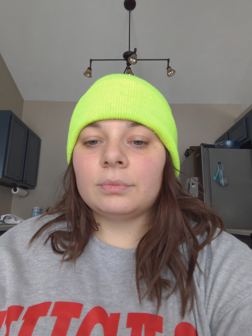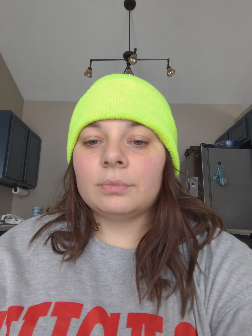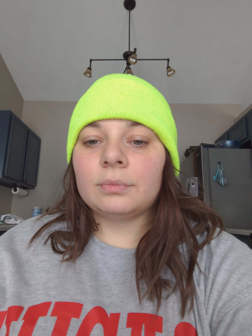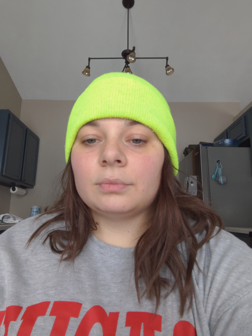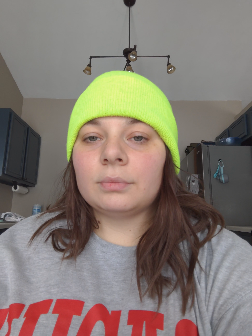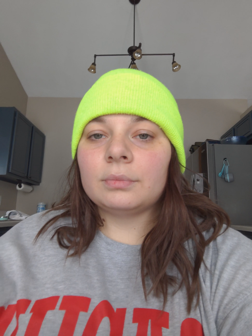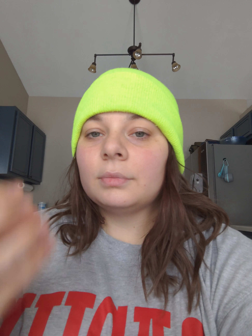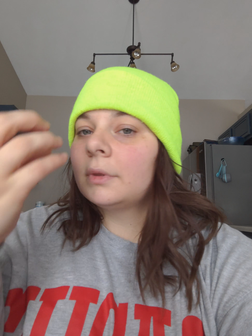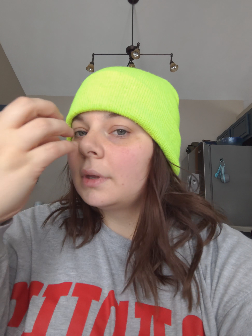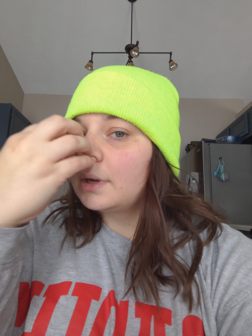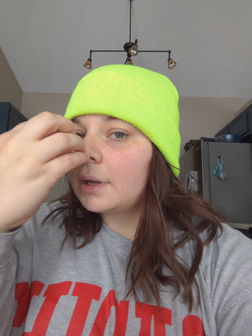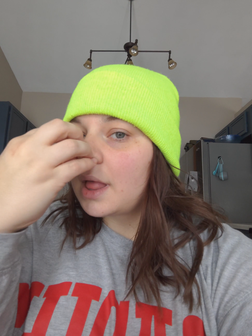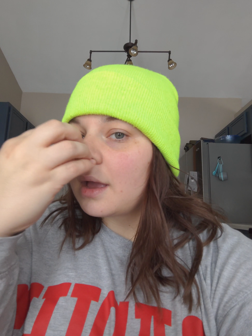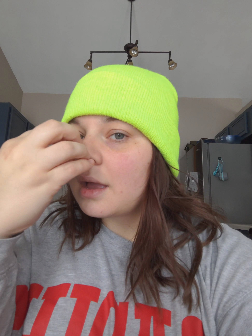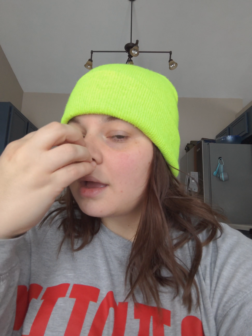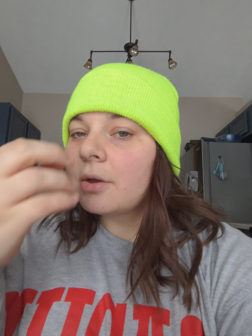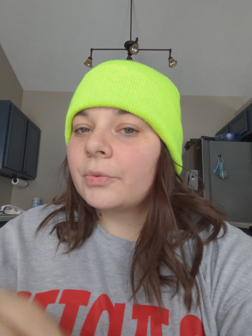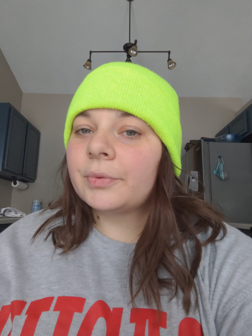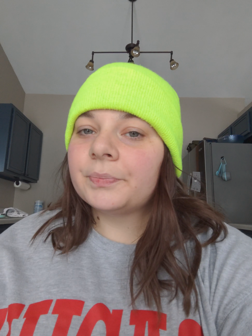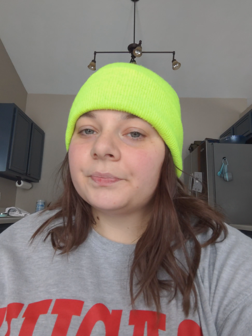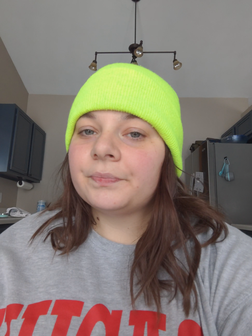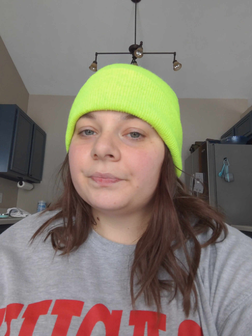clown